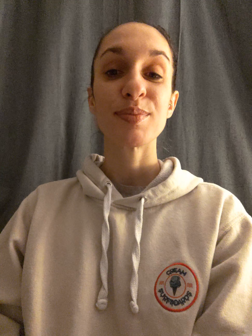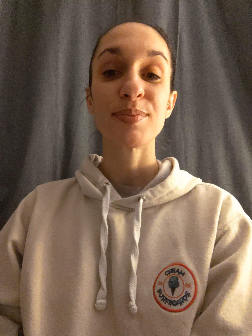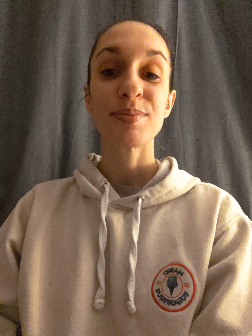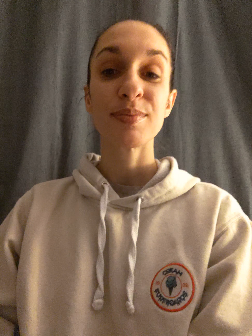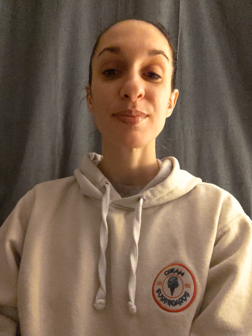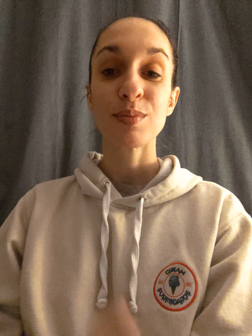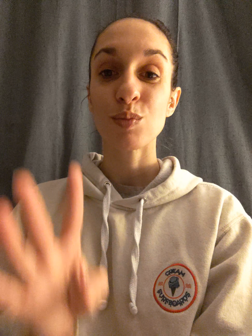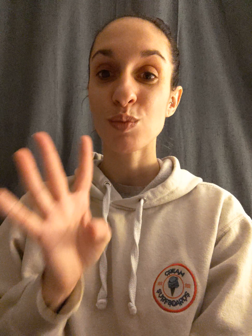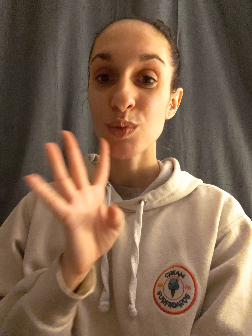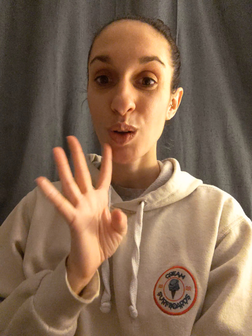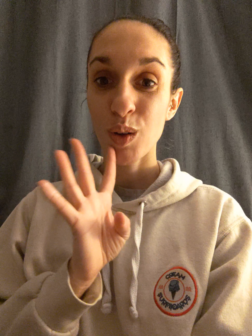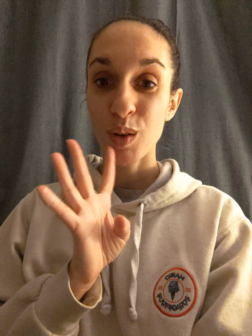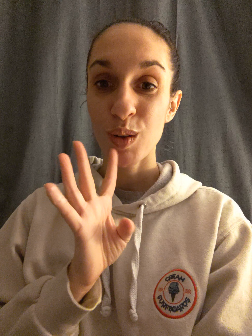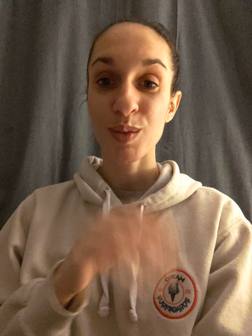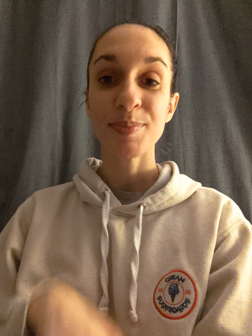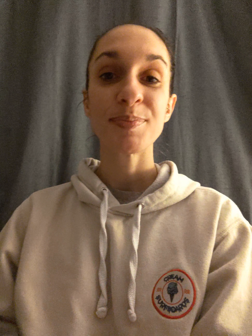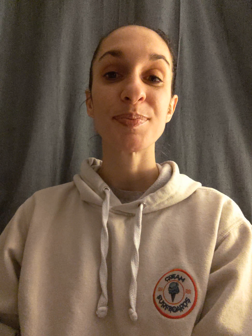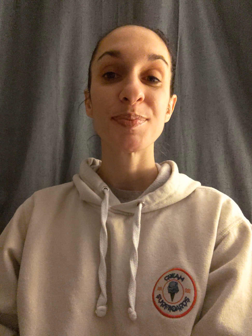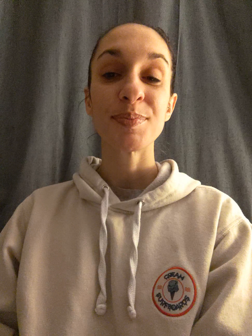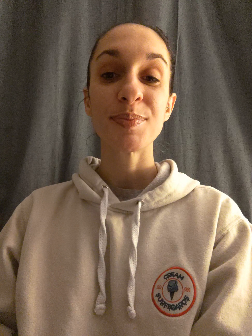talk